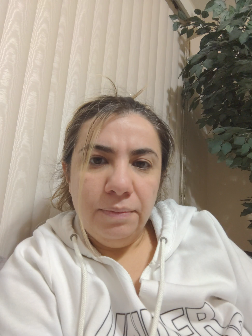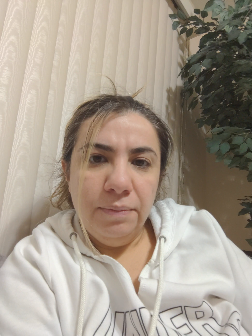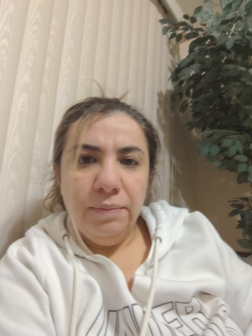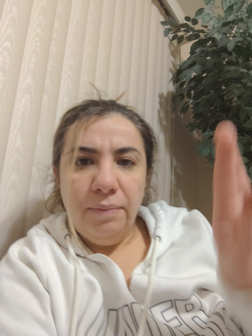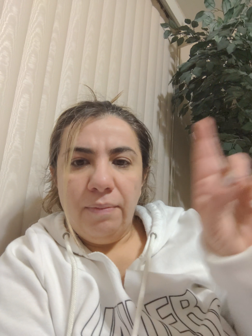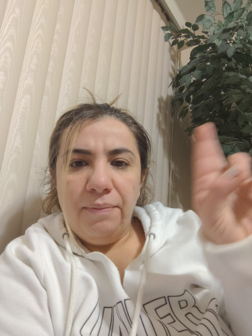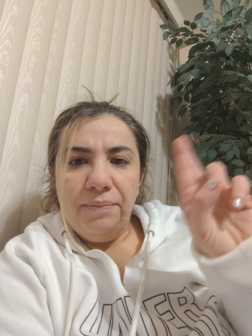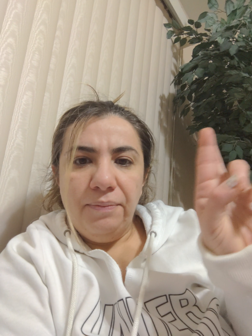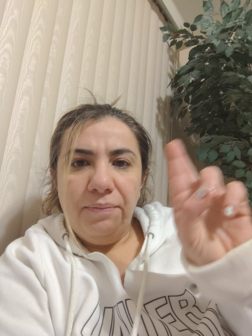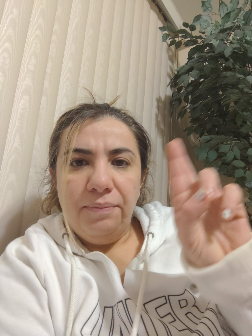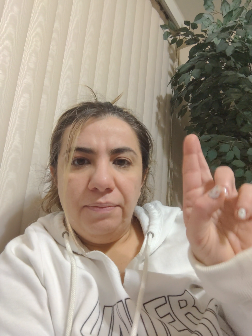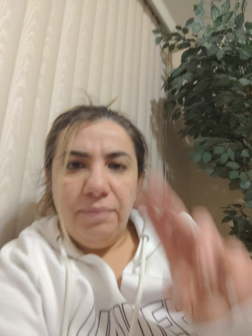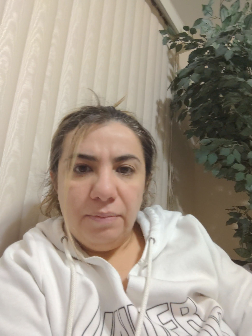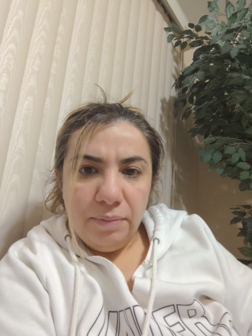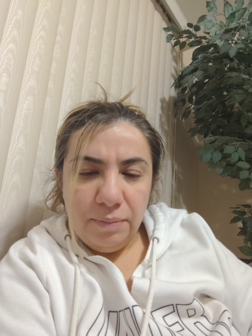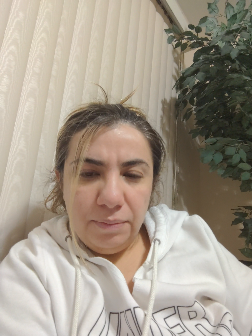refrigerator